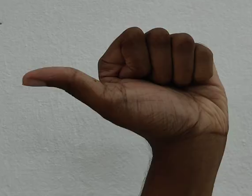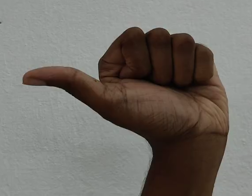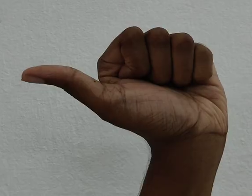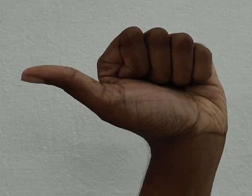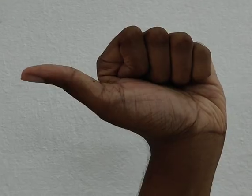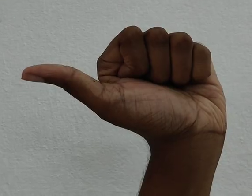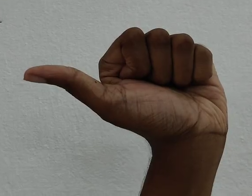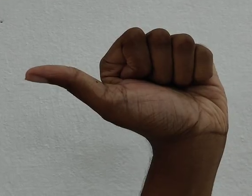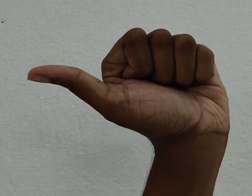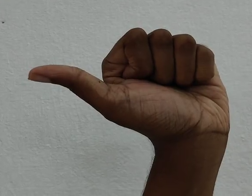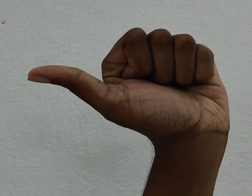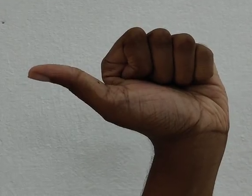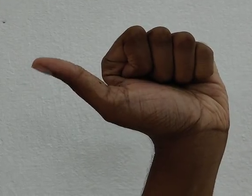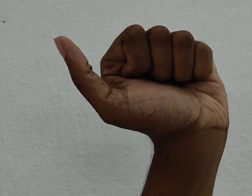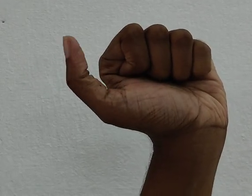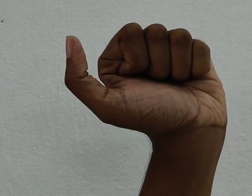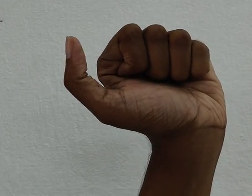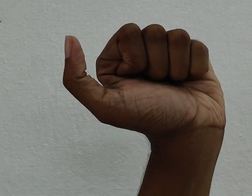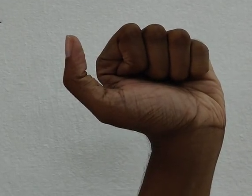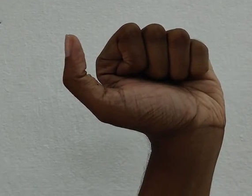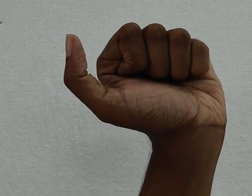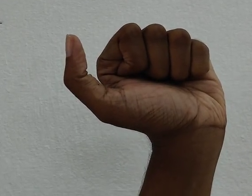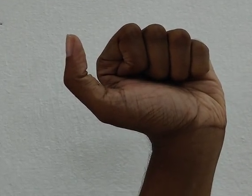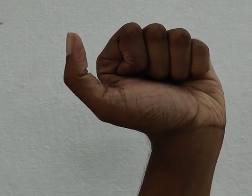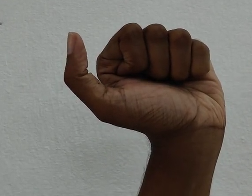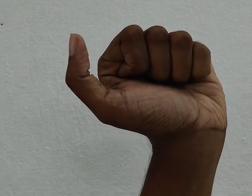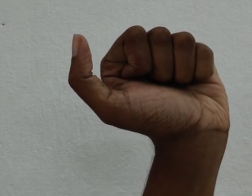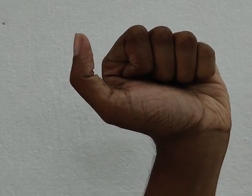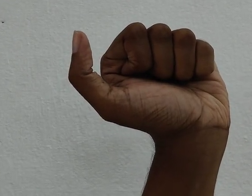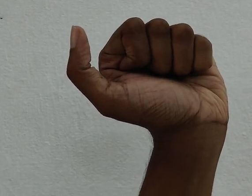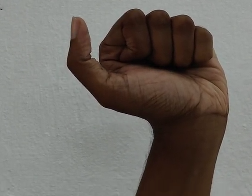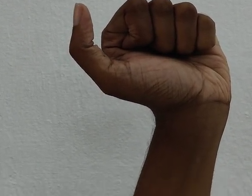ഏ